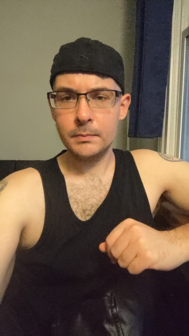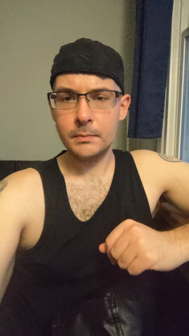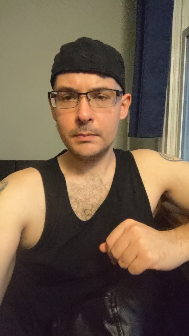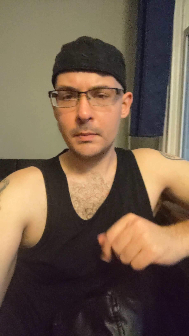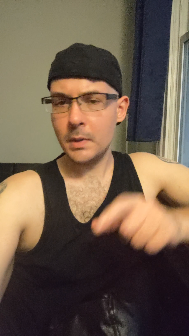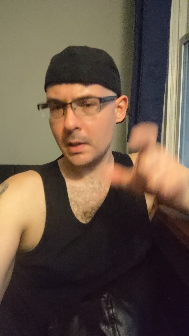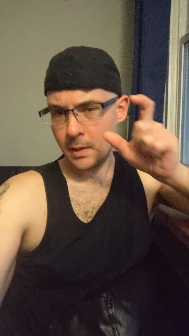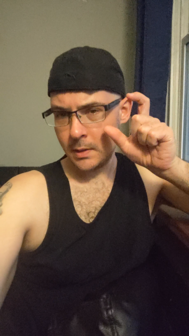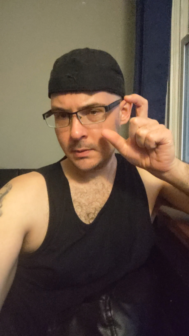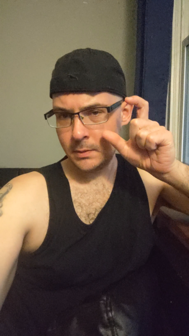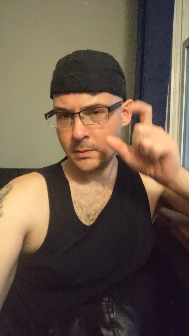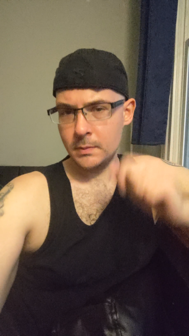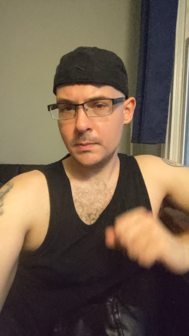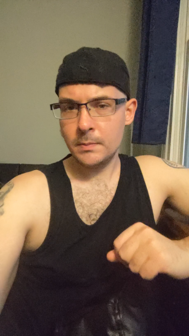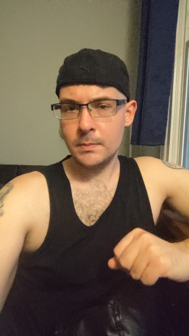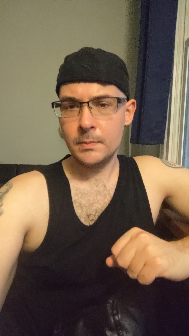glasses